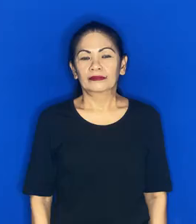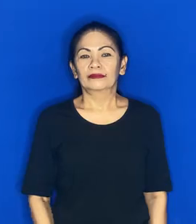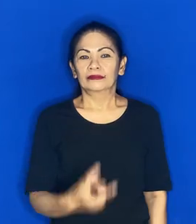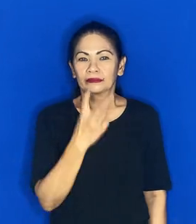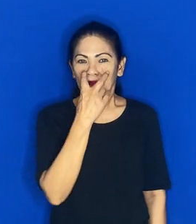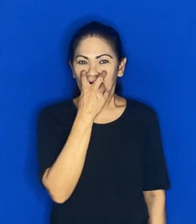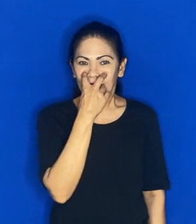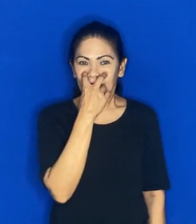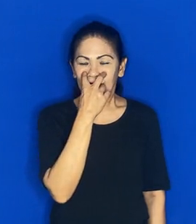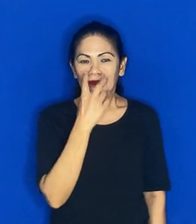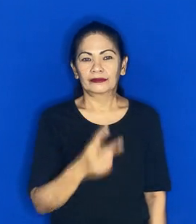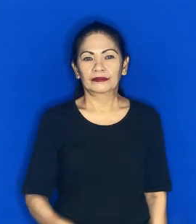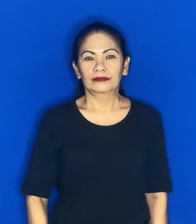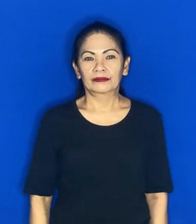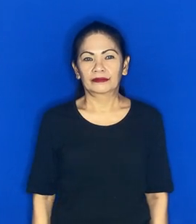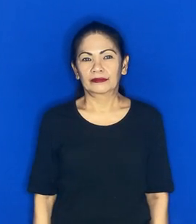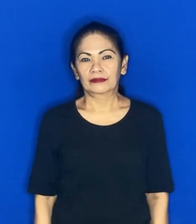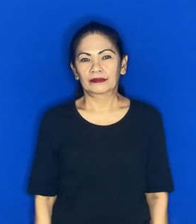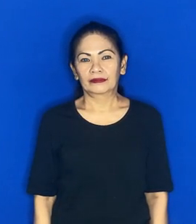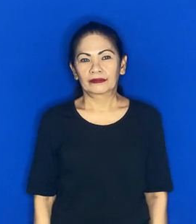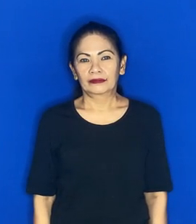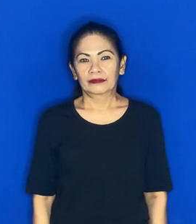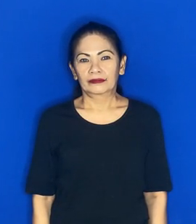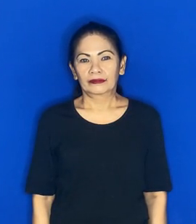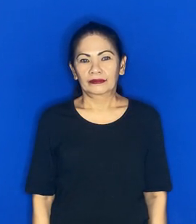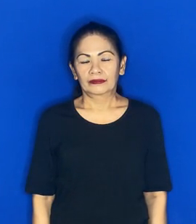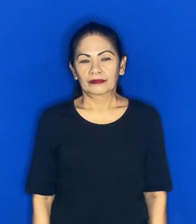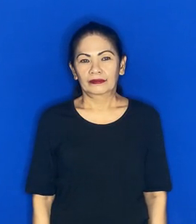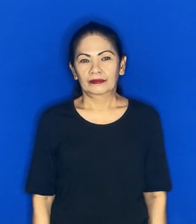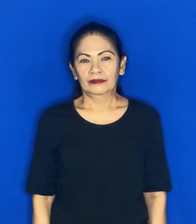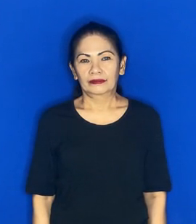blind